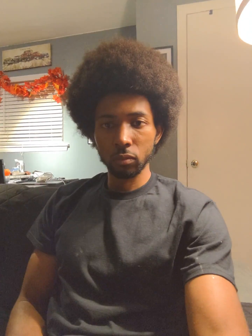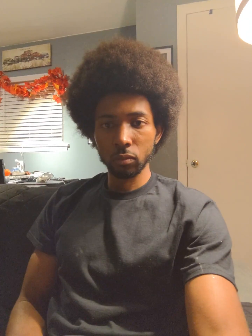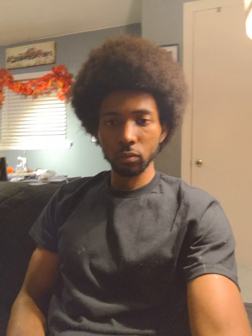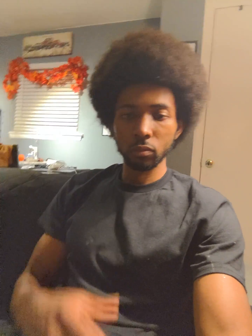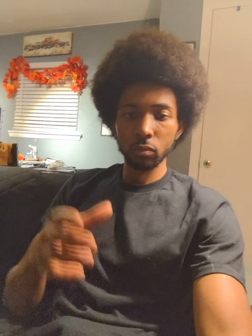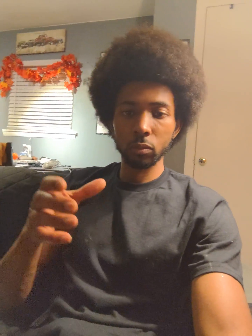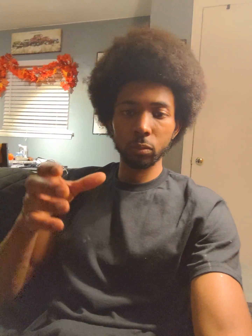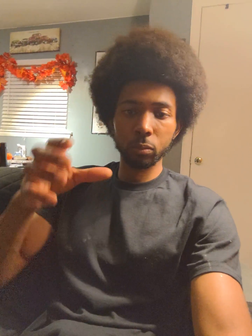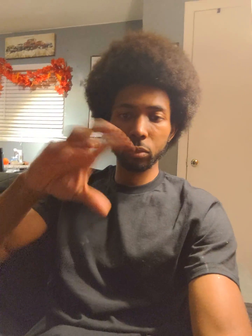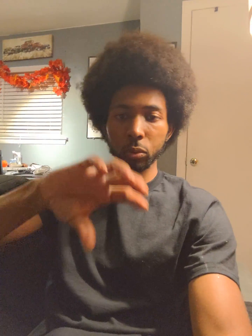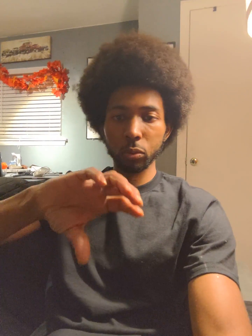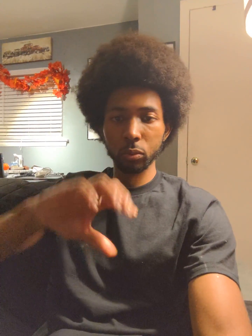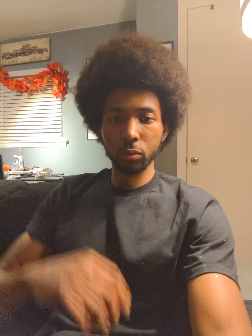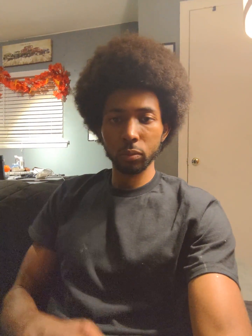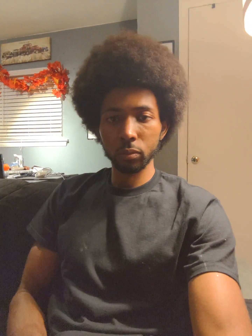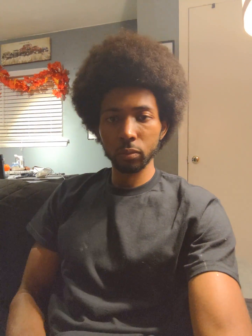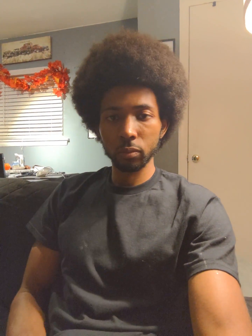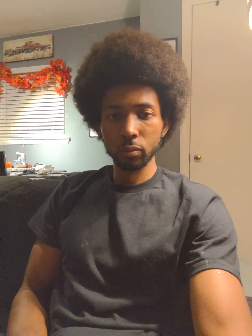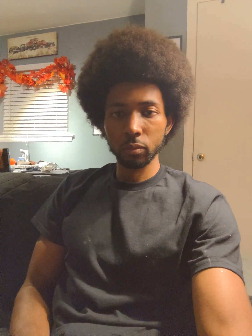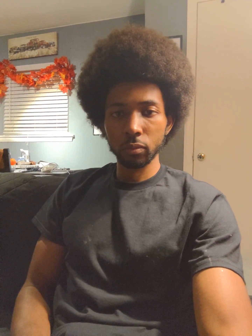dump